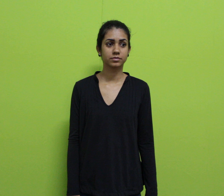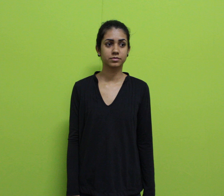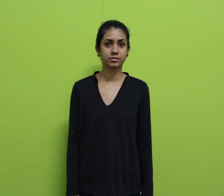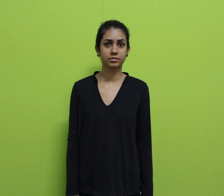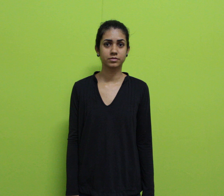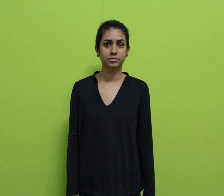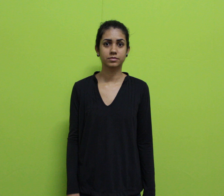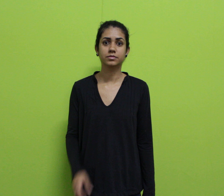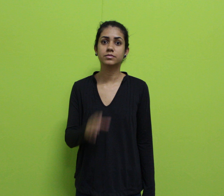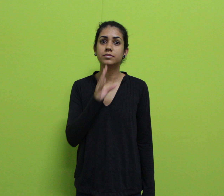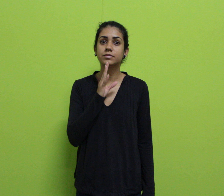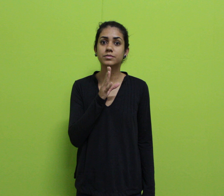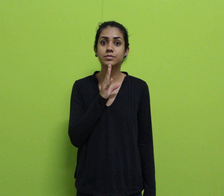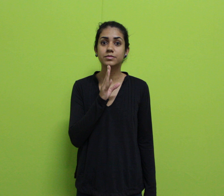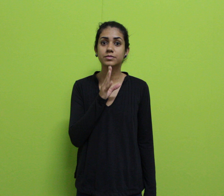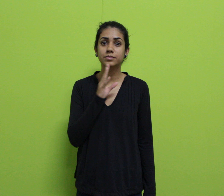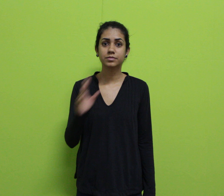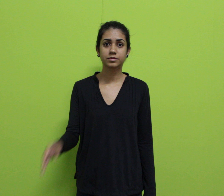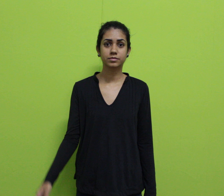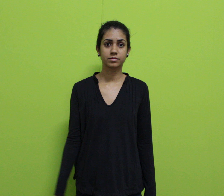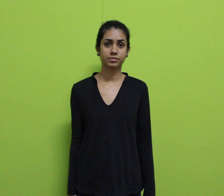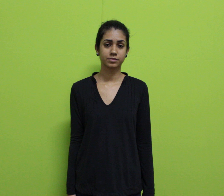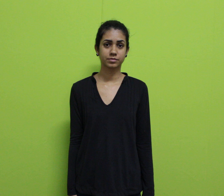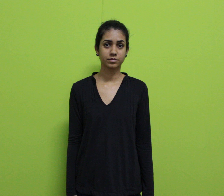conhecer